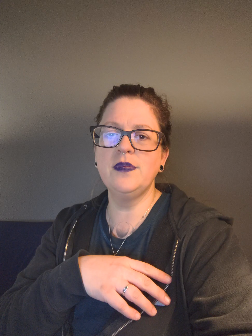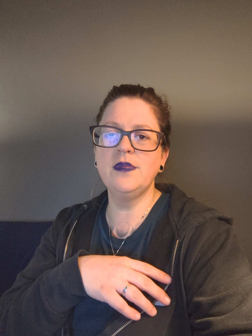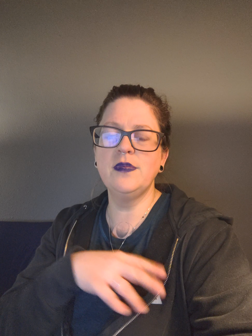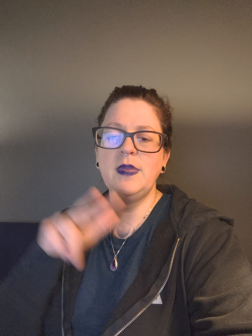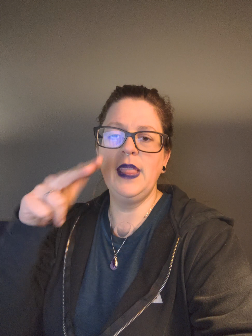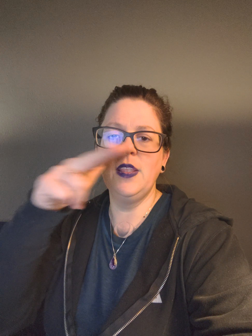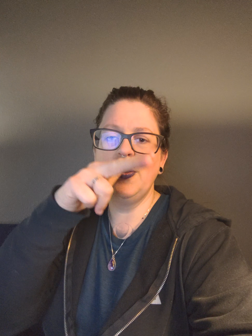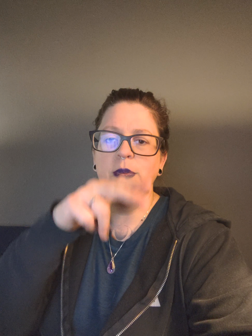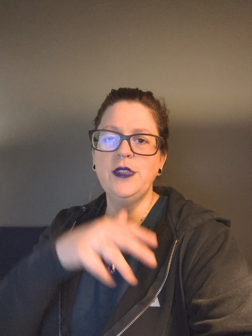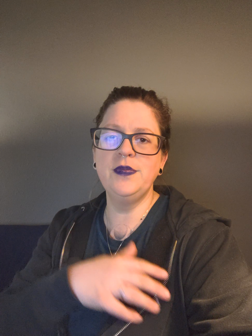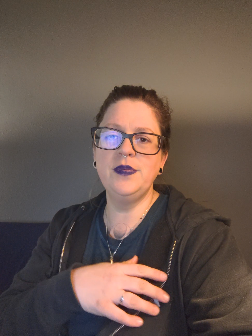helicopter